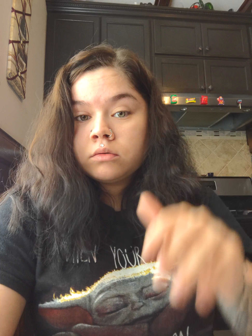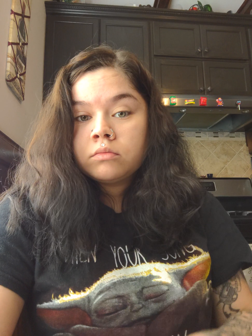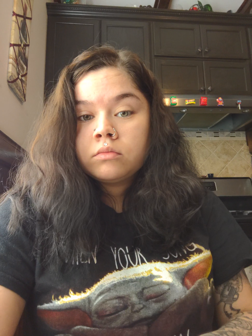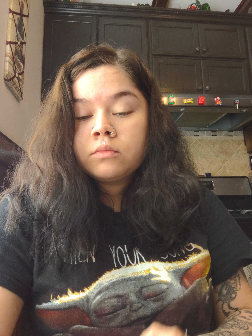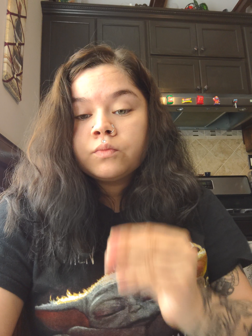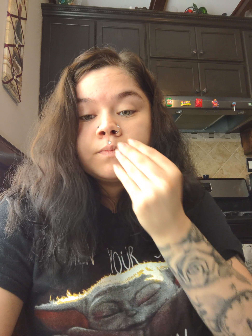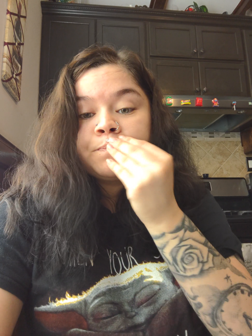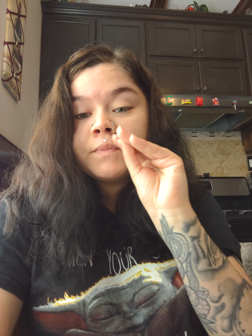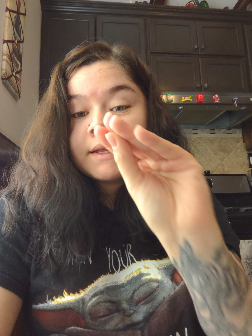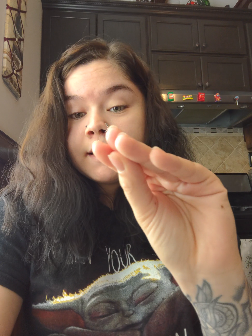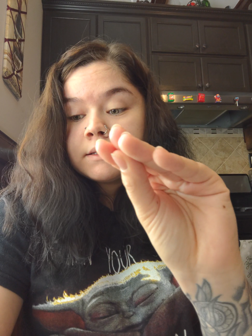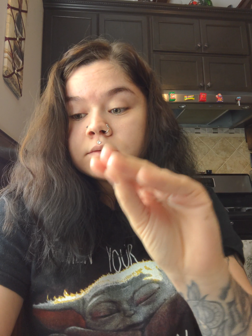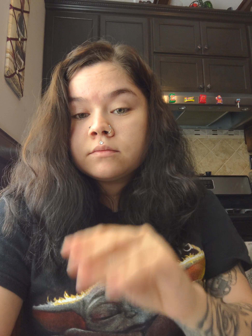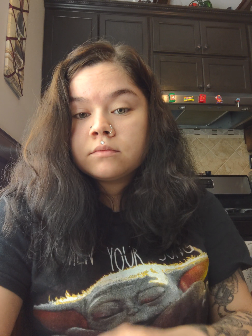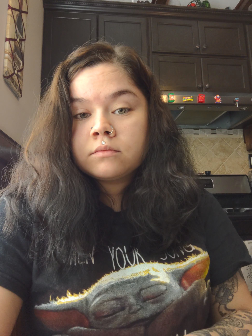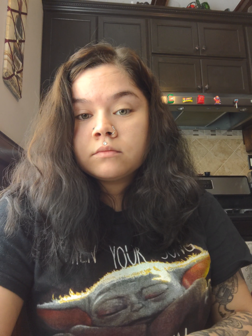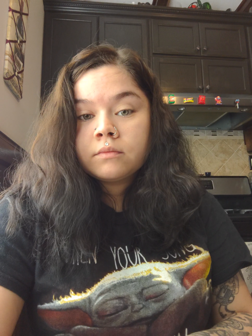kiss